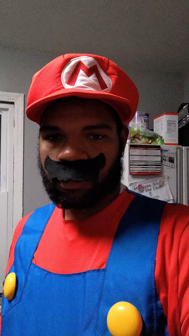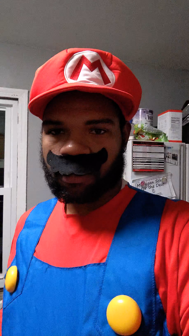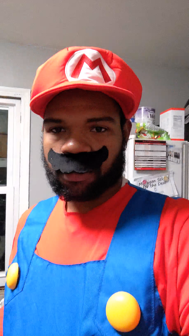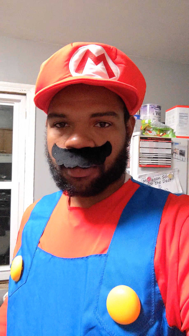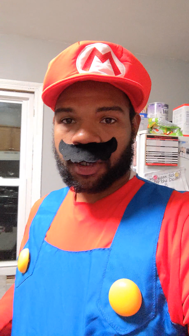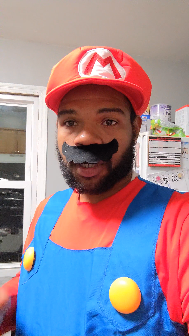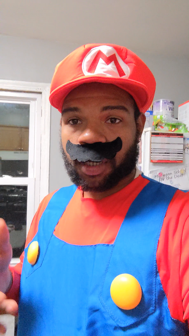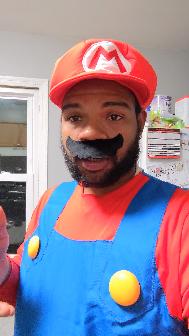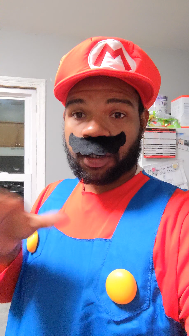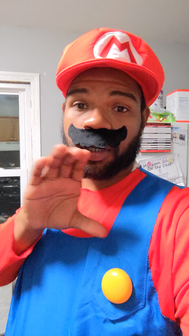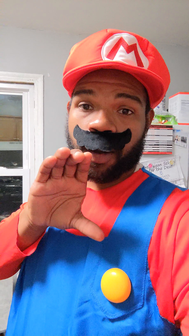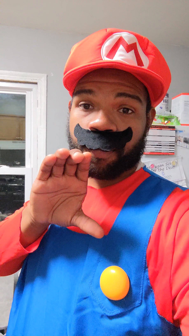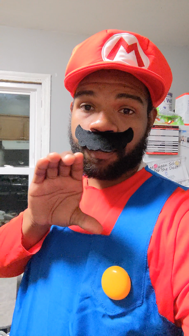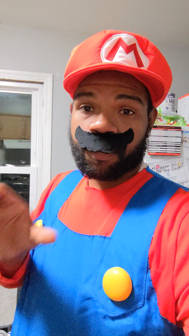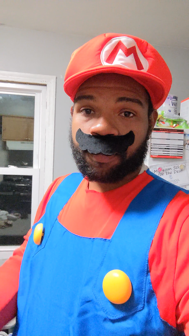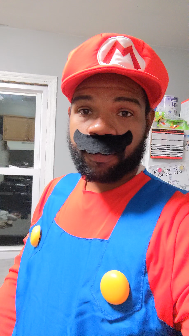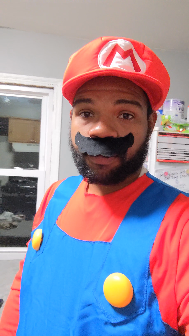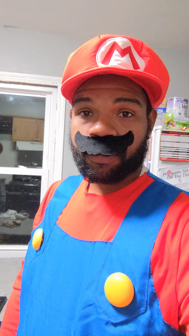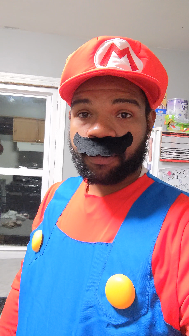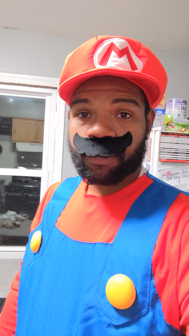dump